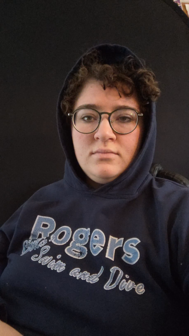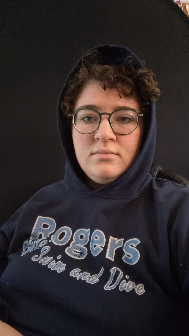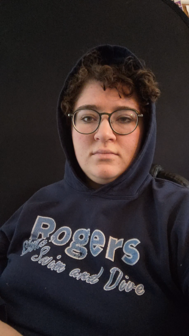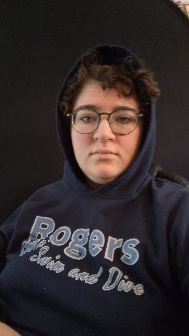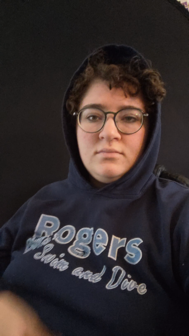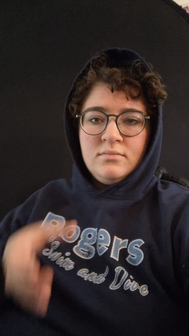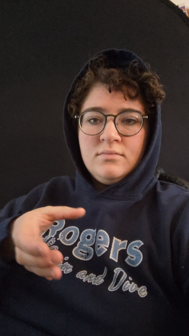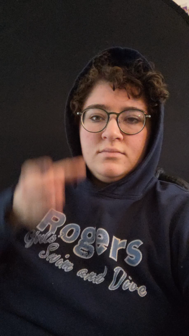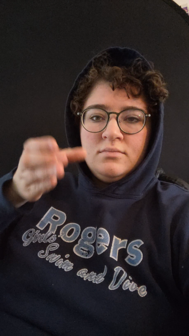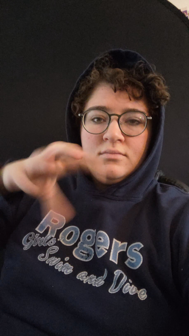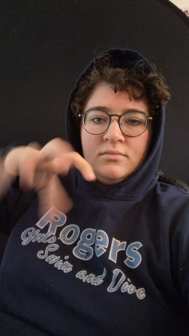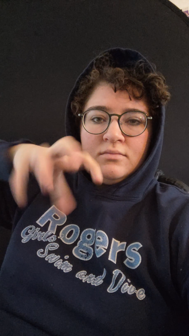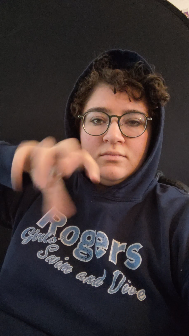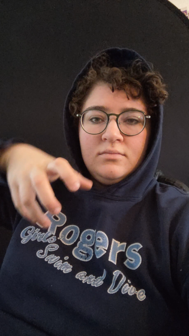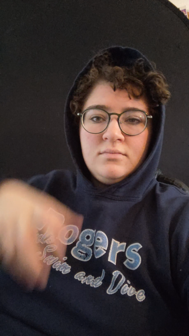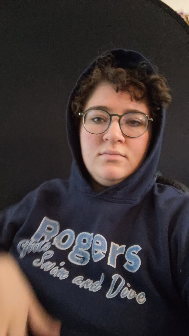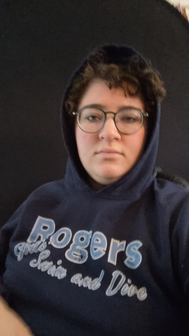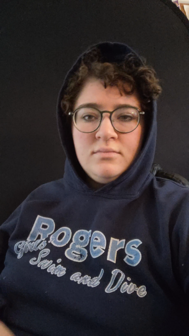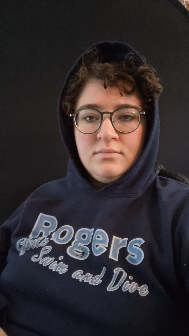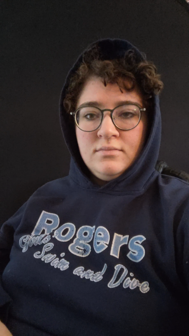jar